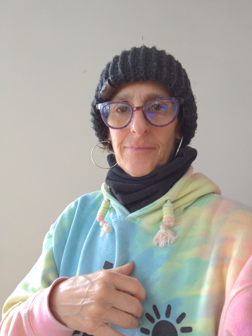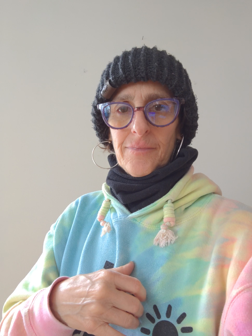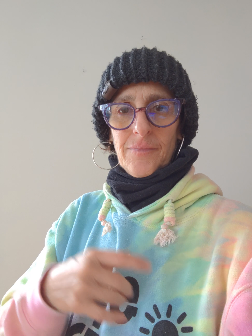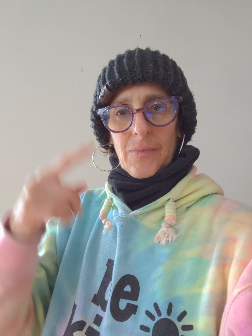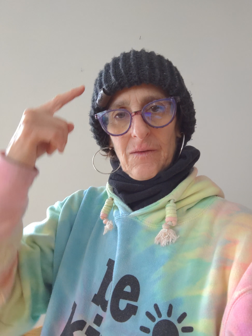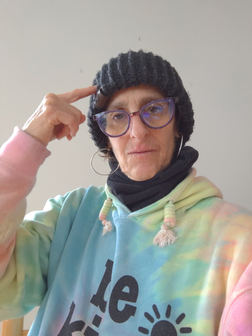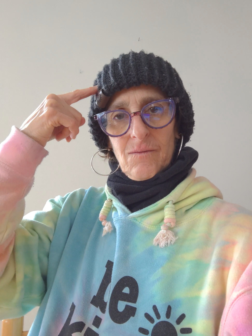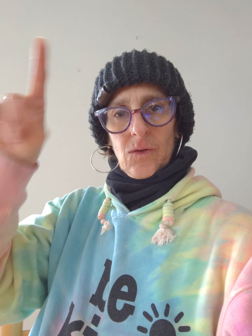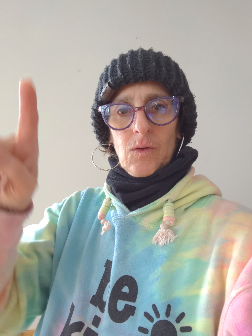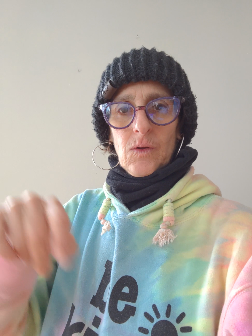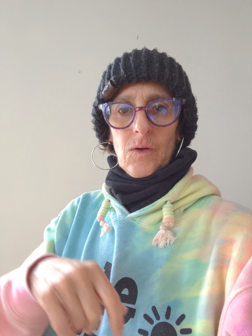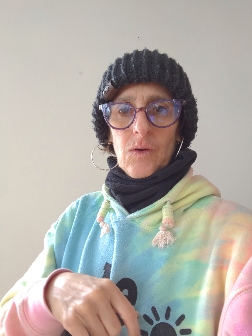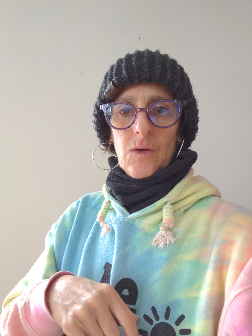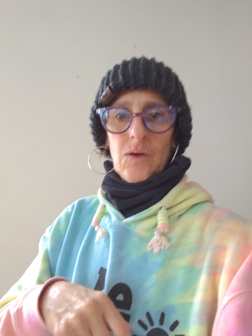for